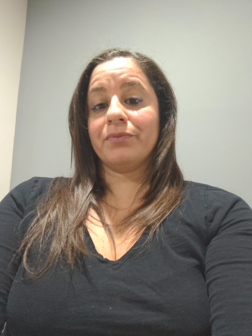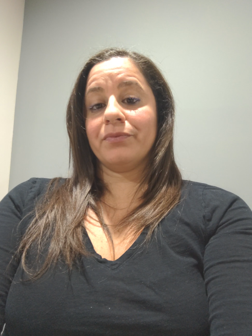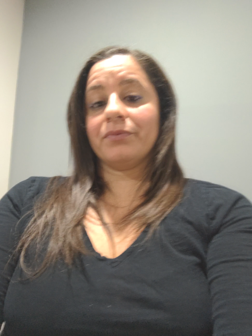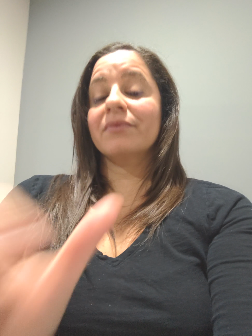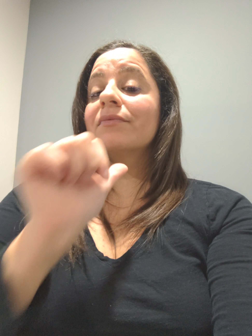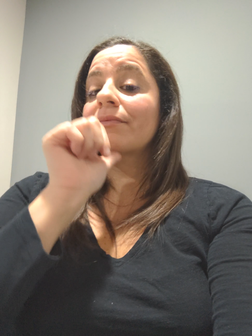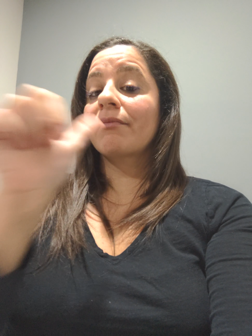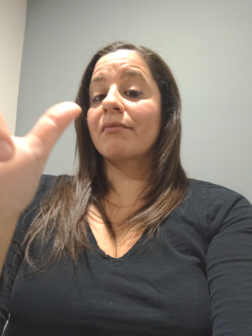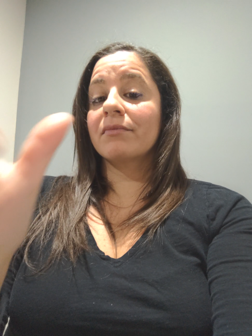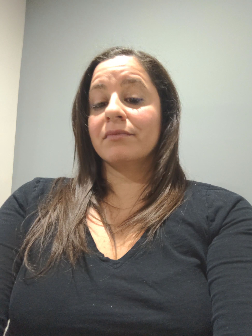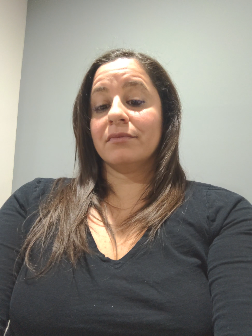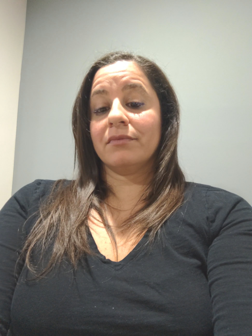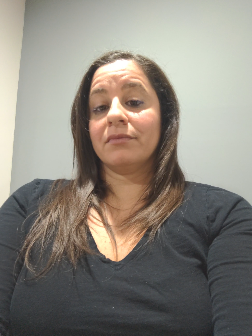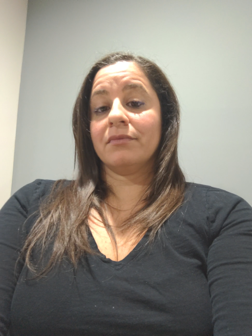not